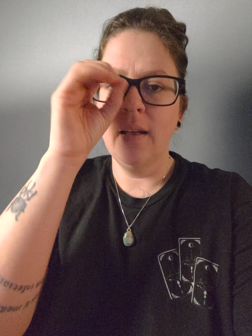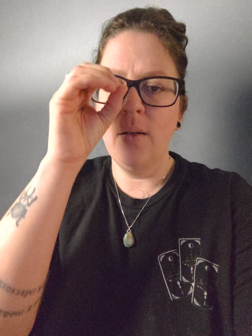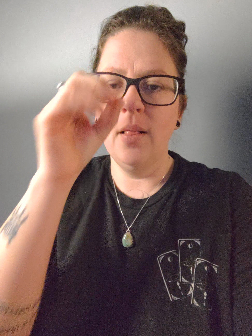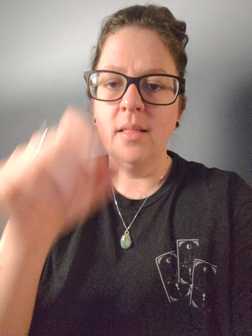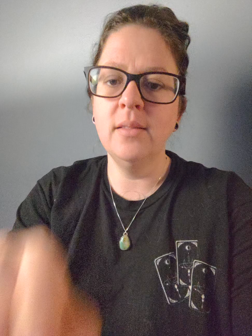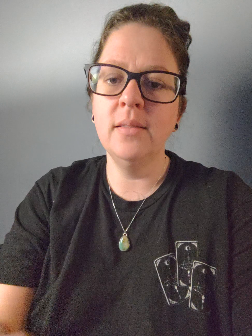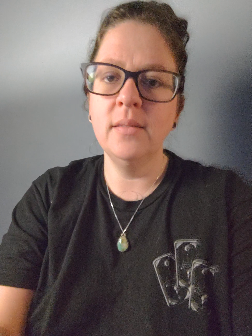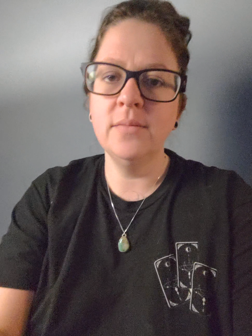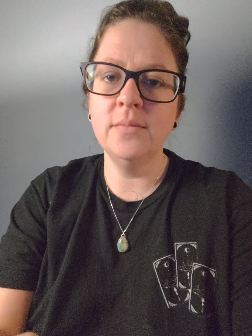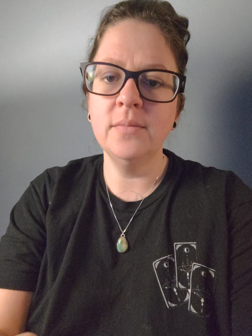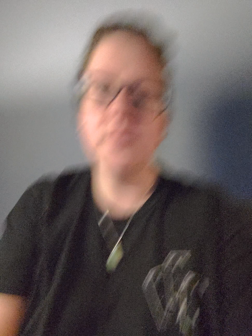owl